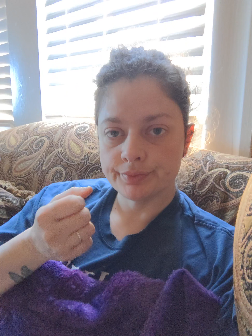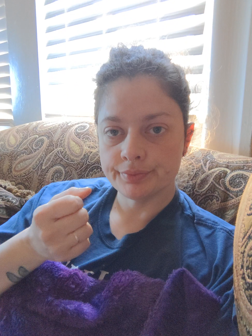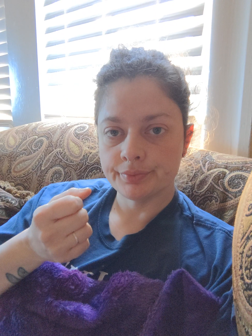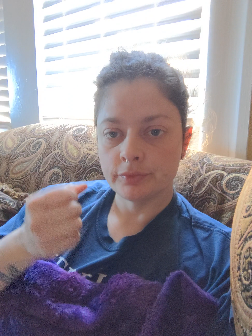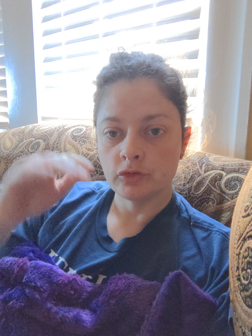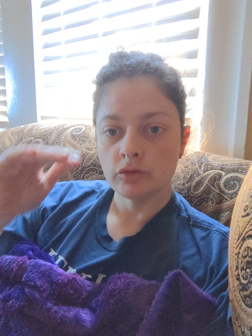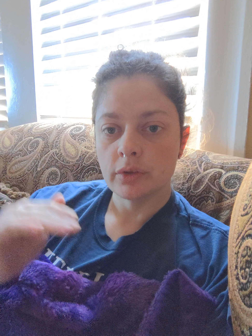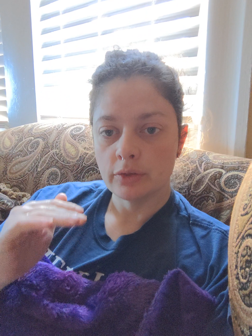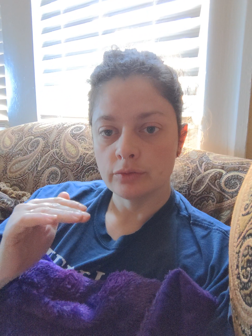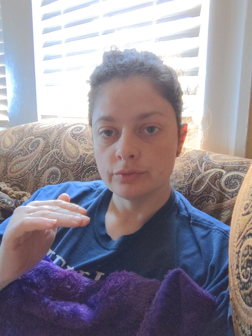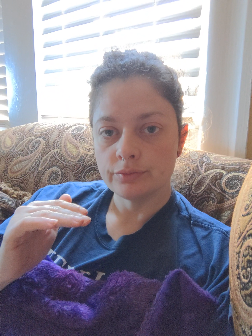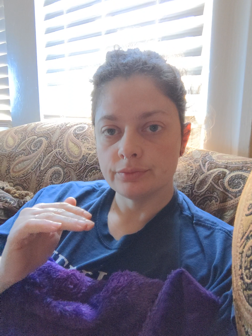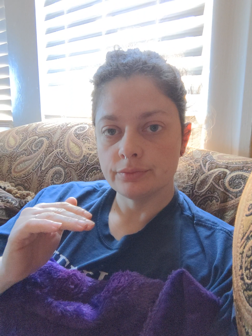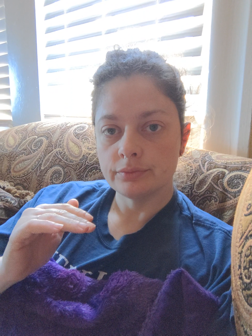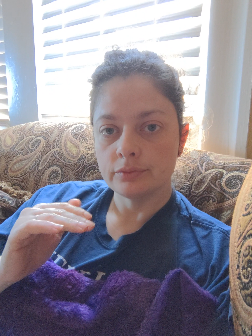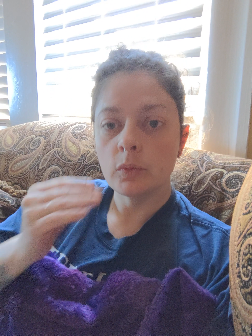child